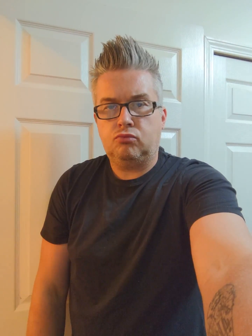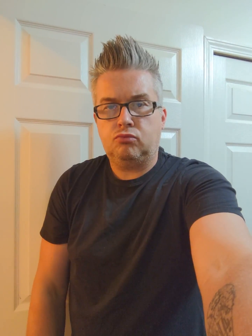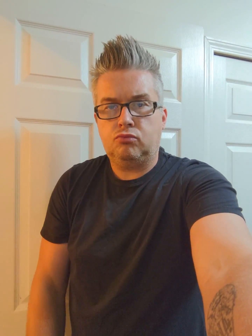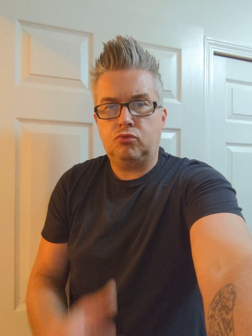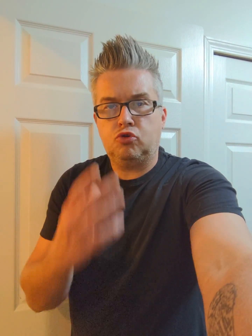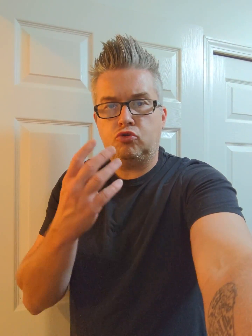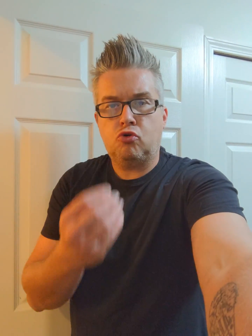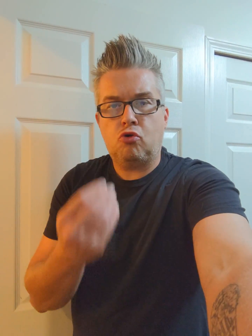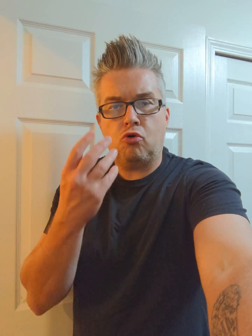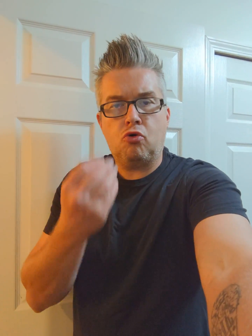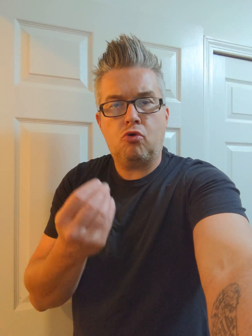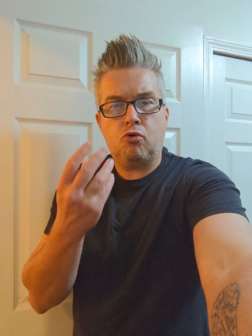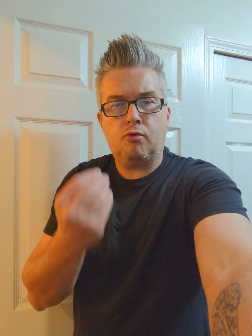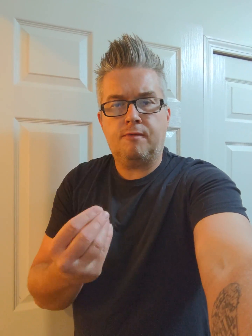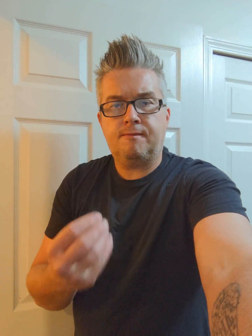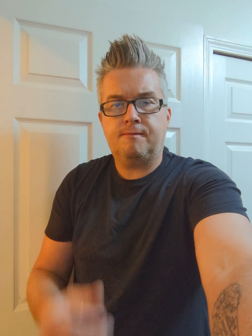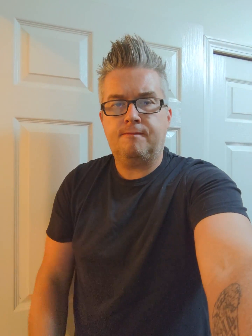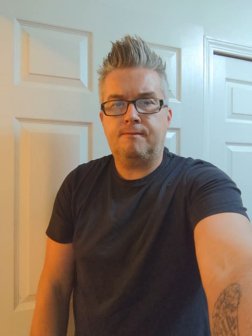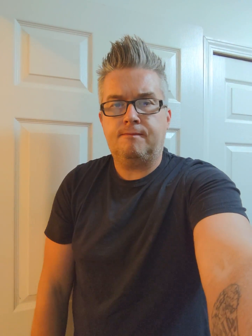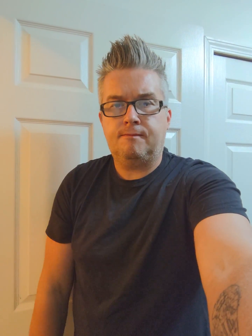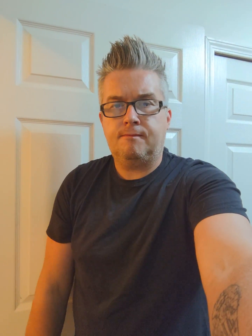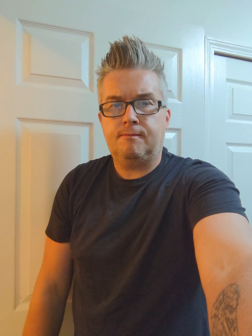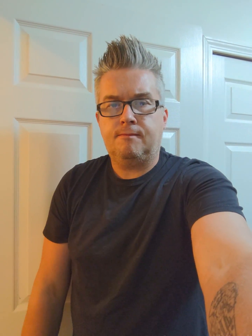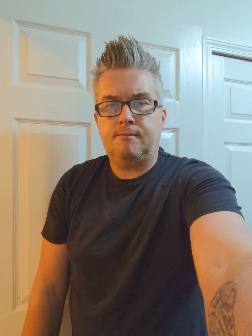gentle